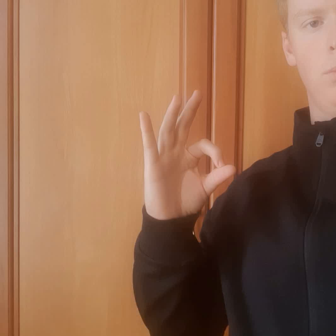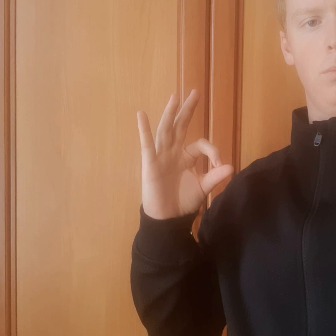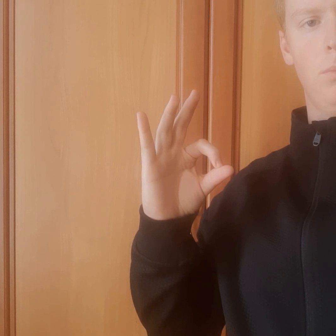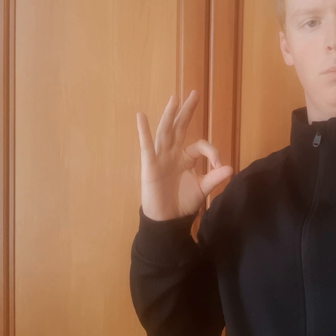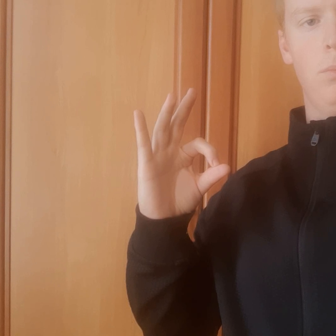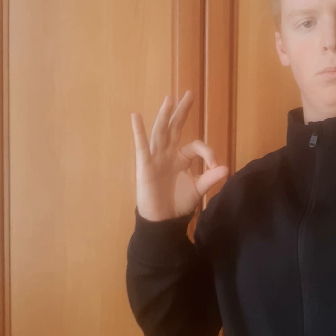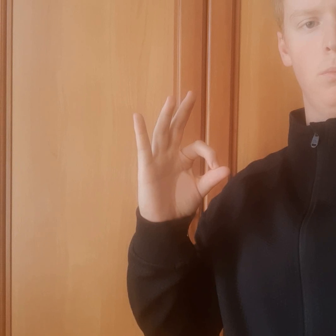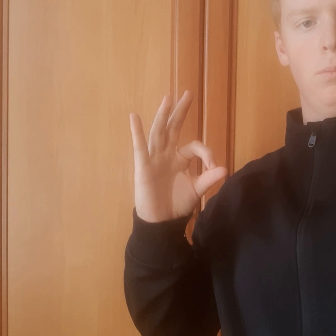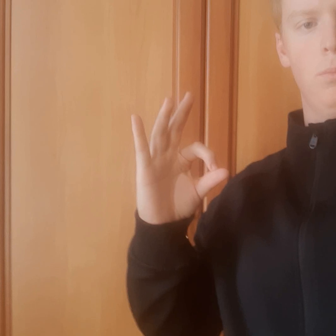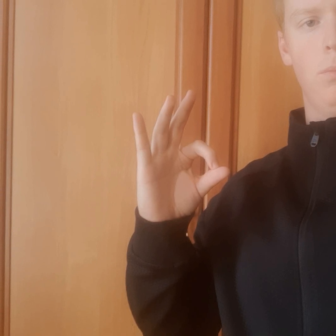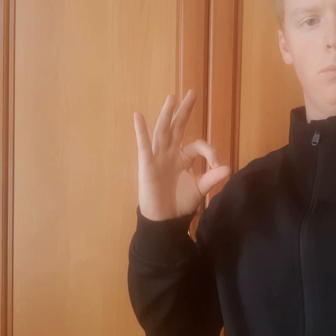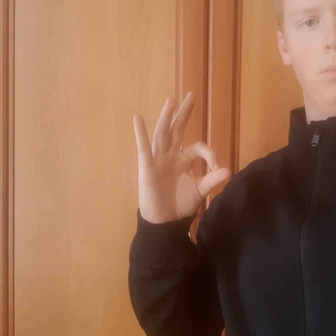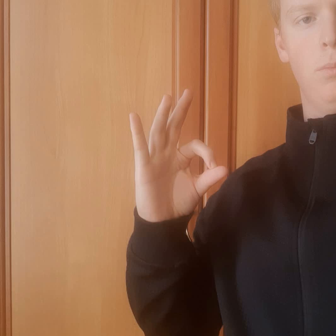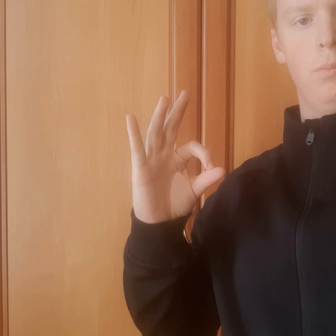О